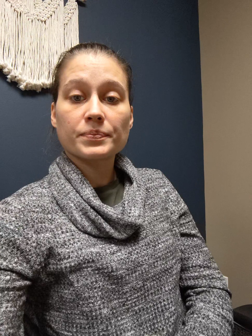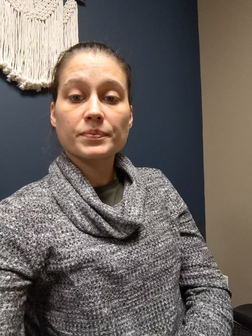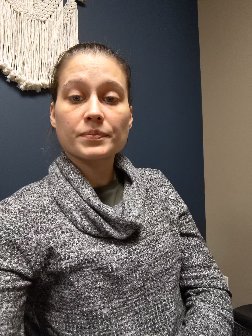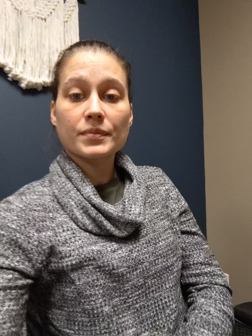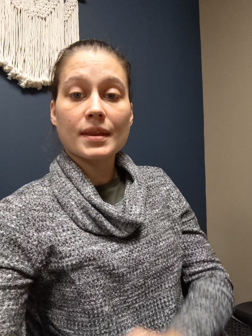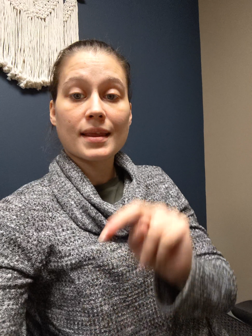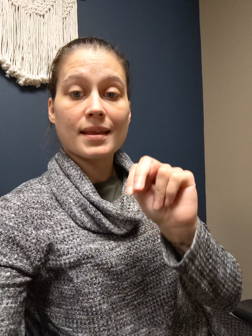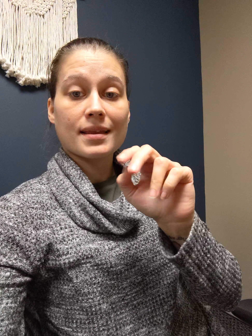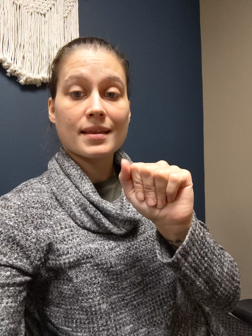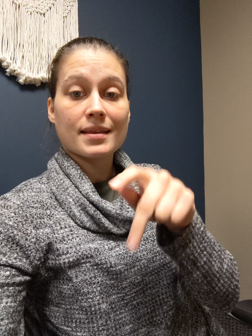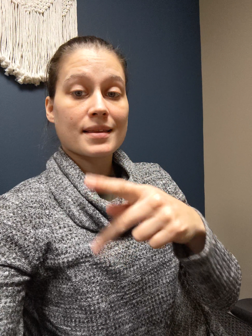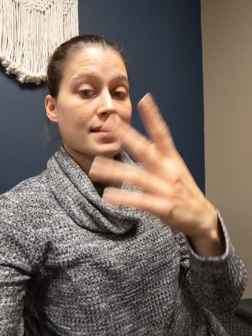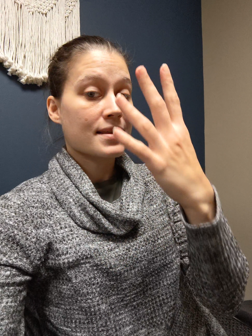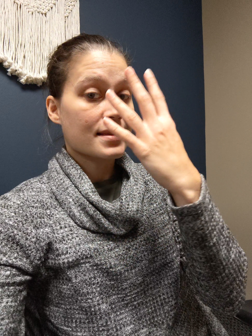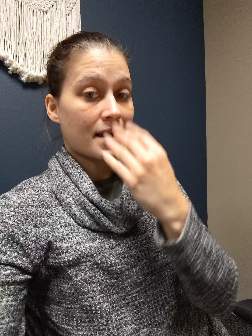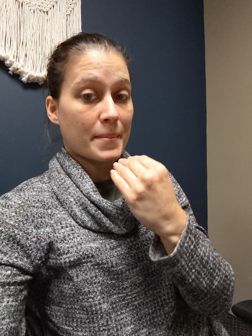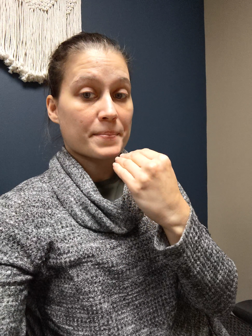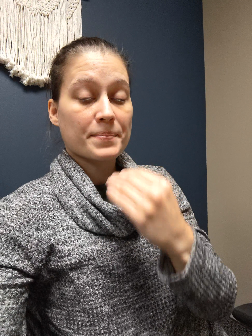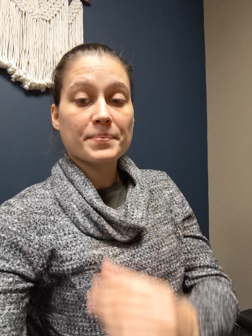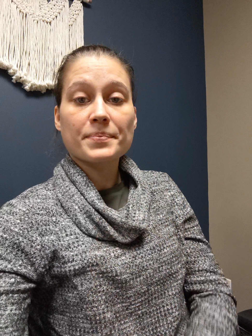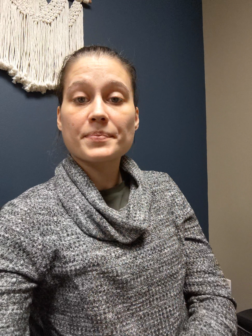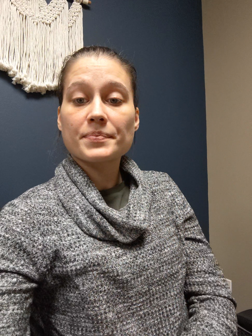nap